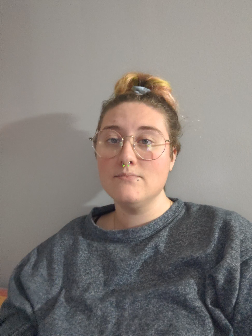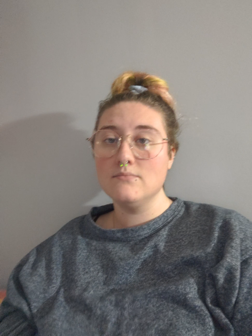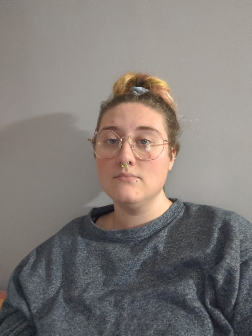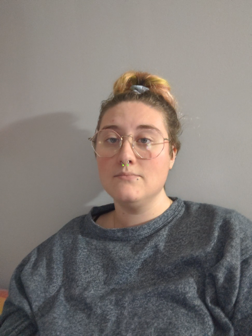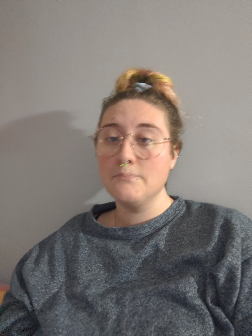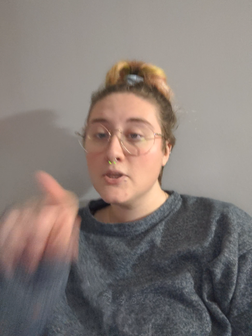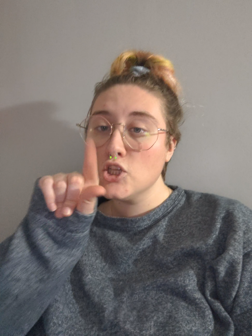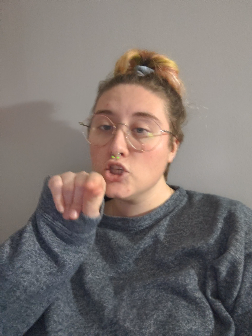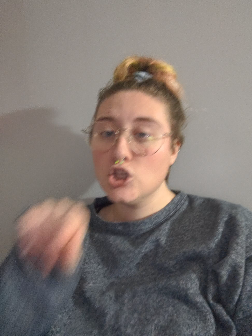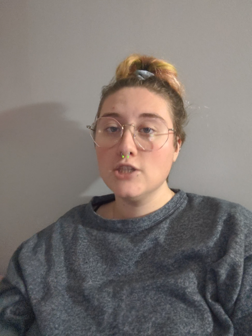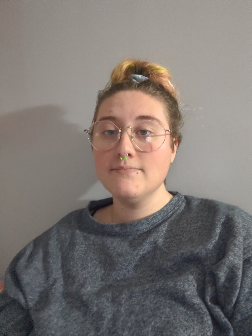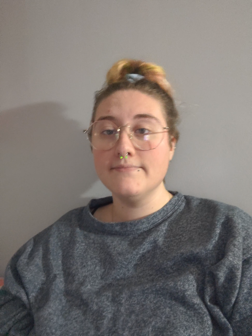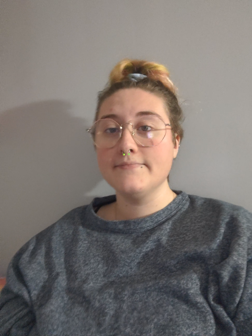bird